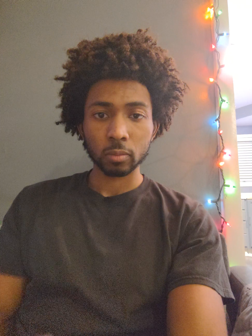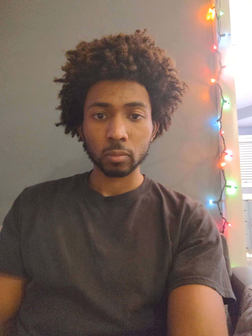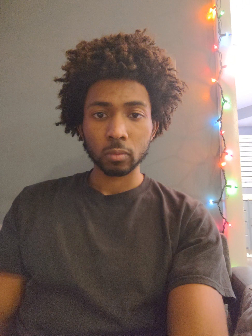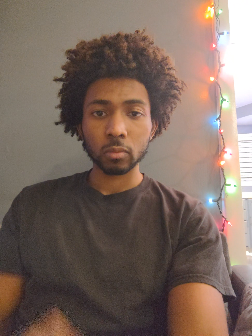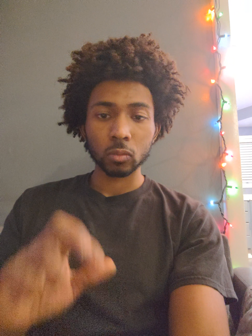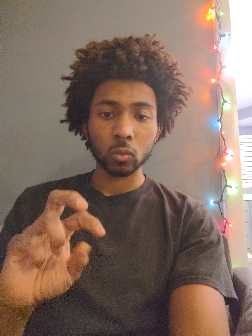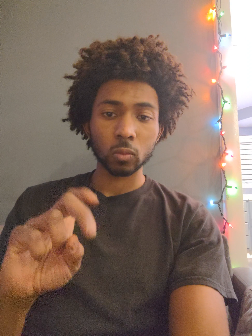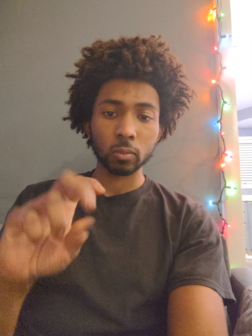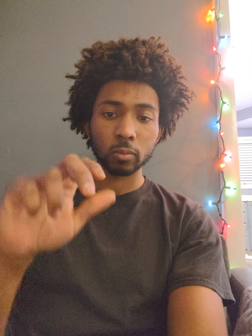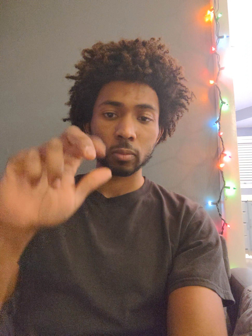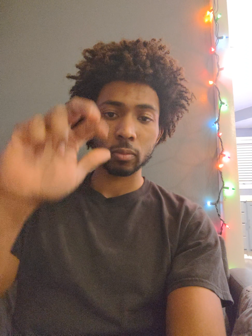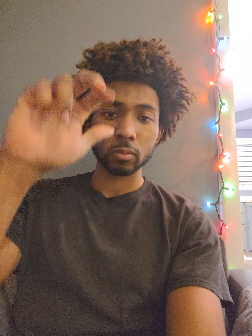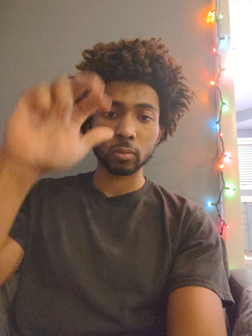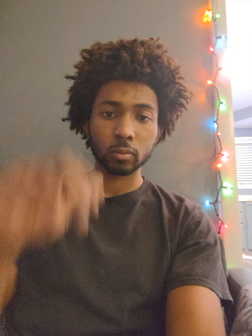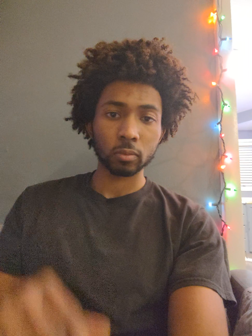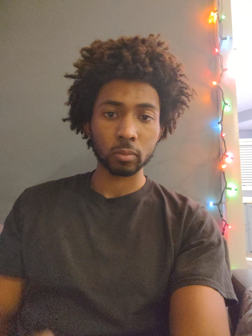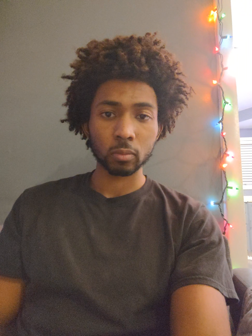stairs